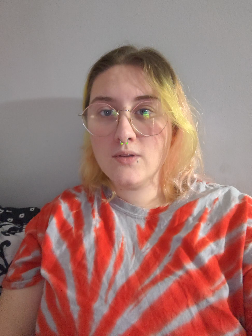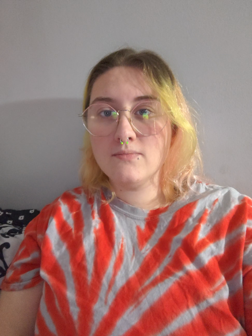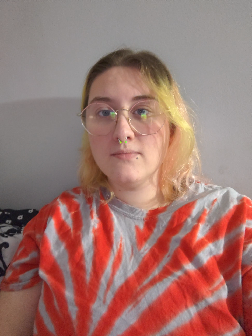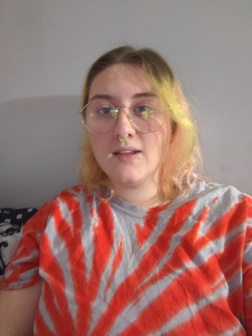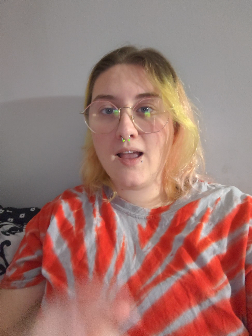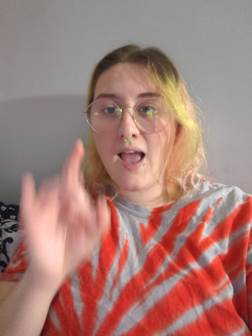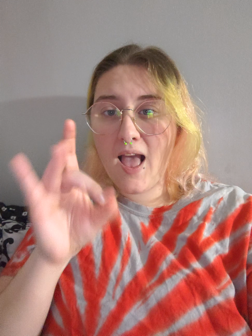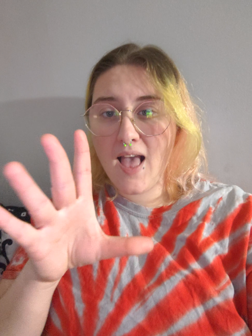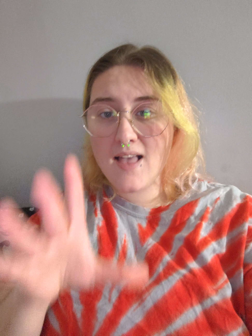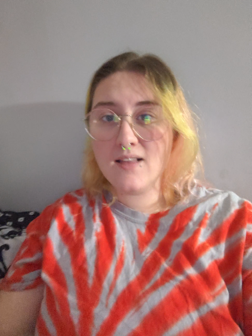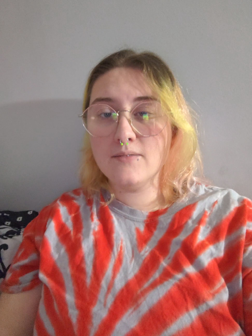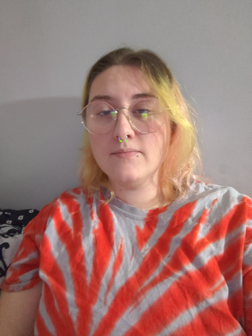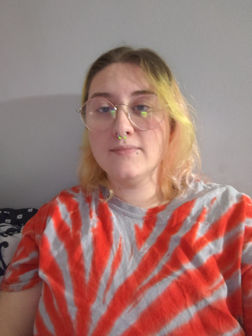hate